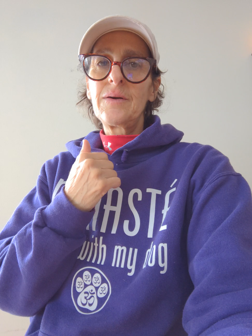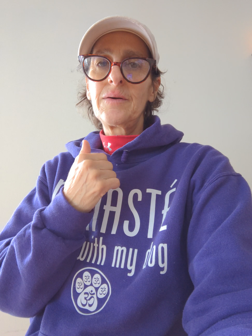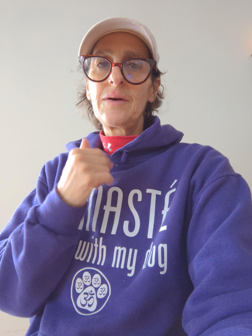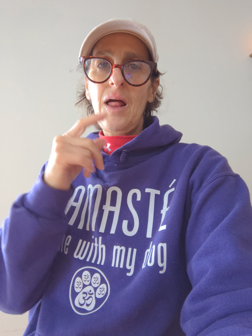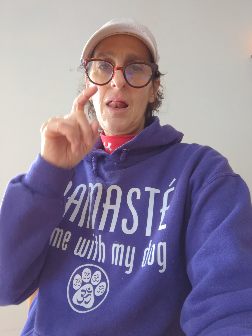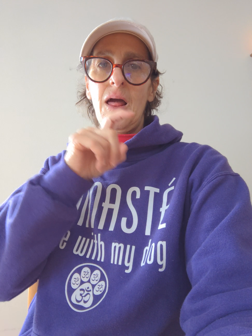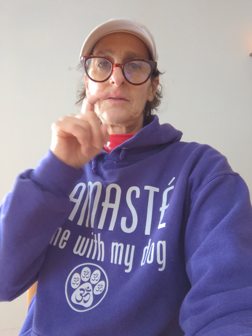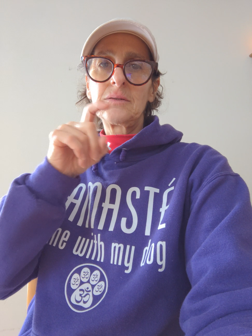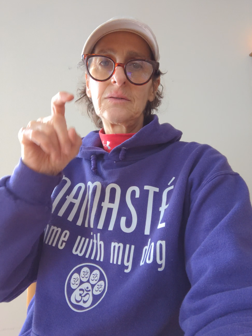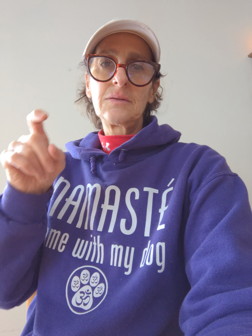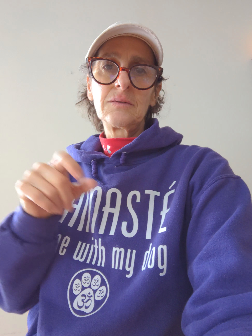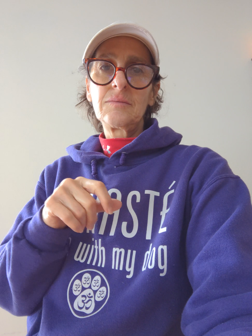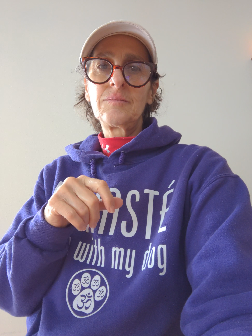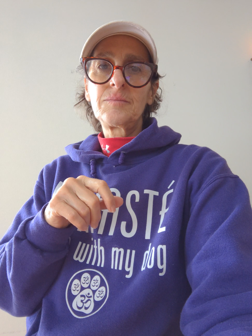closet